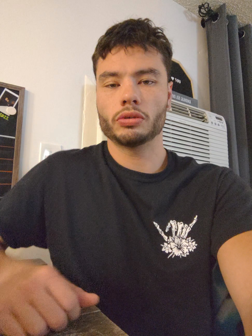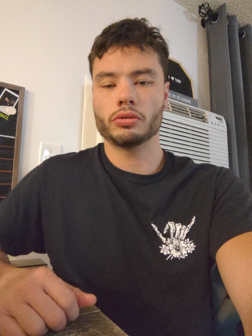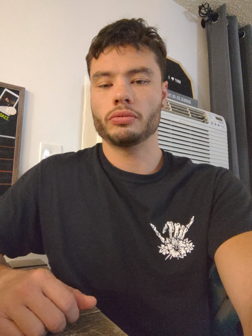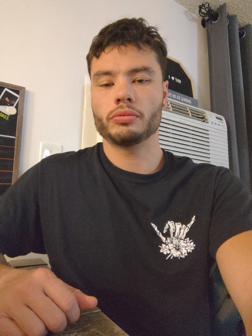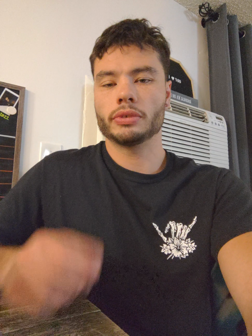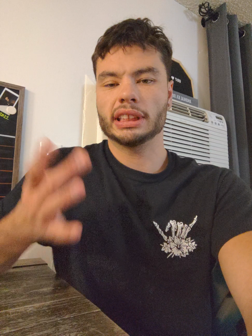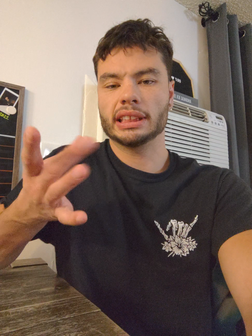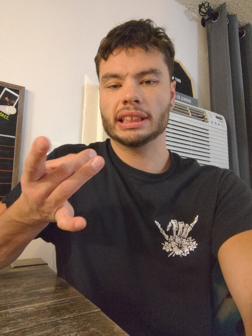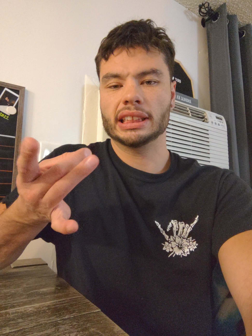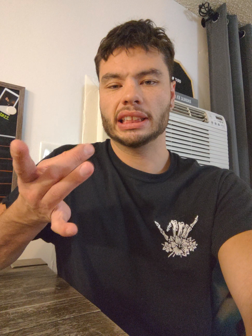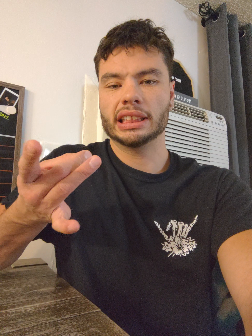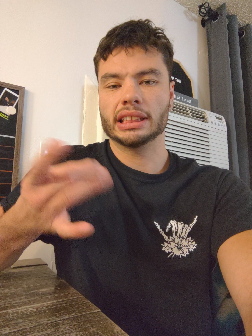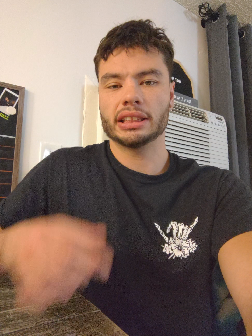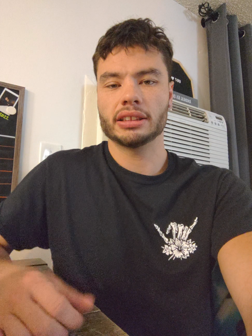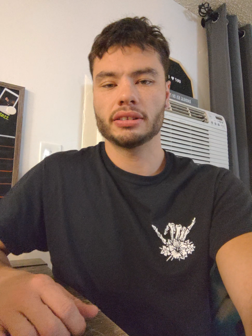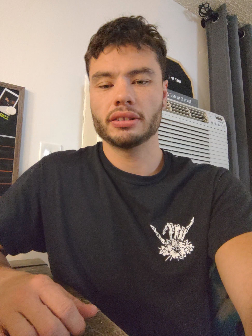sticky